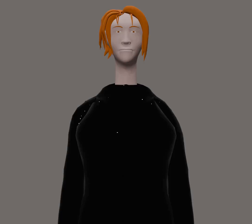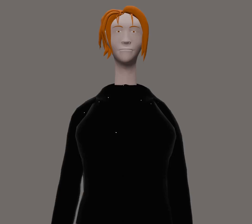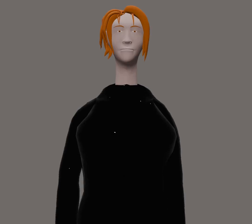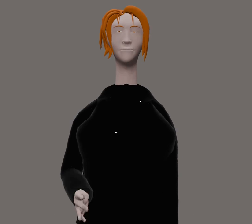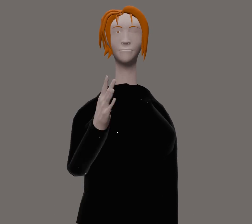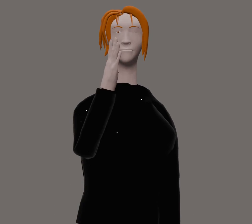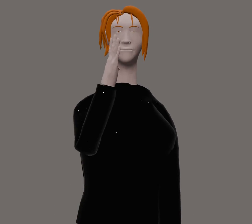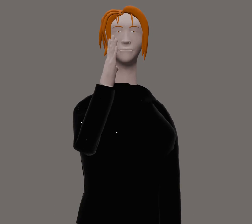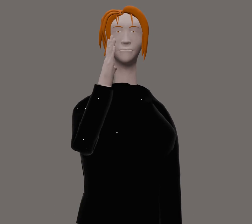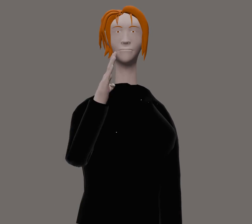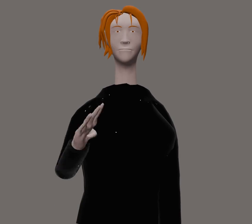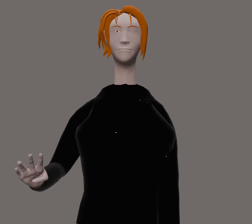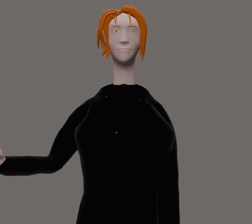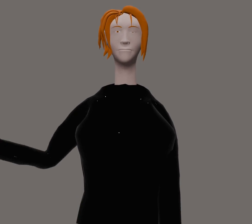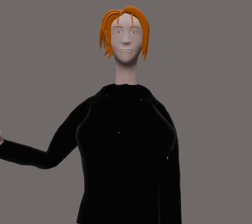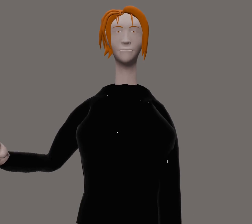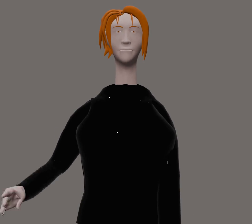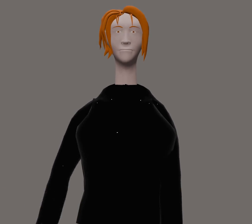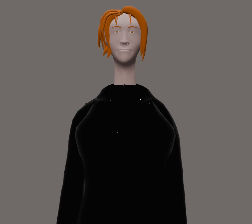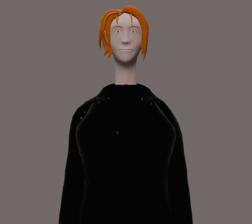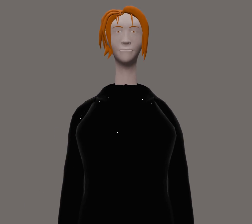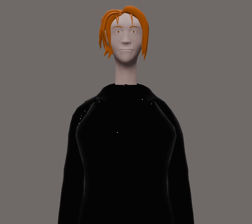Blow Off